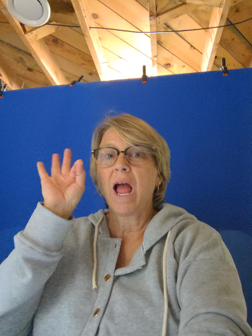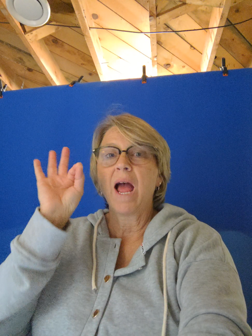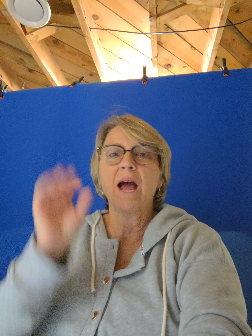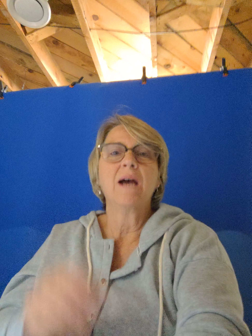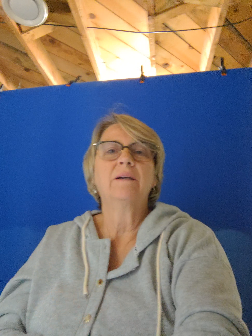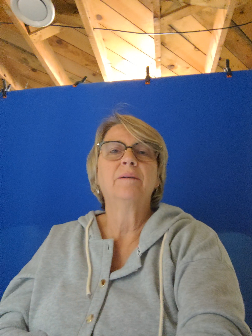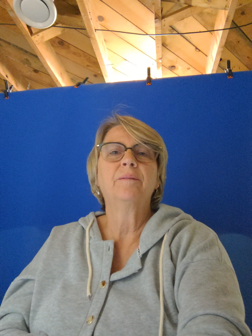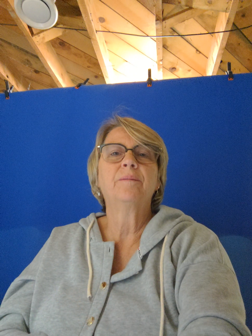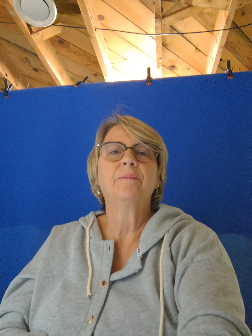find